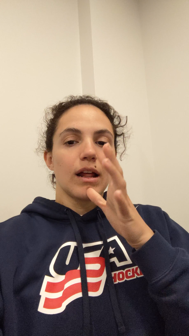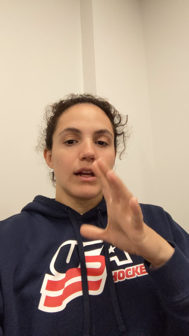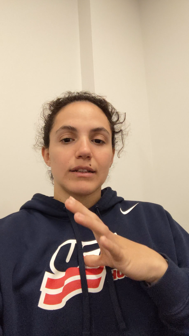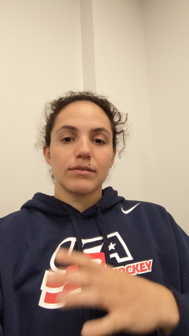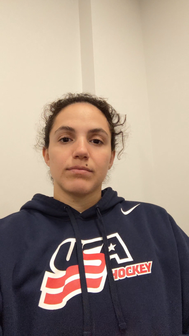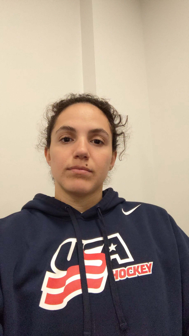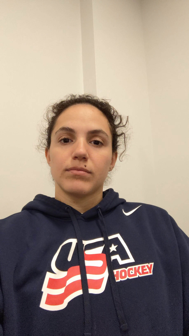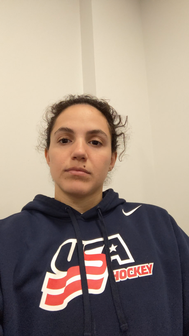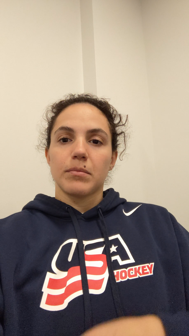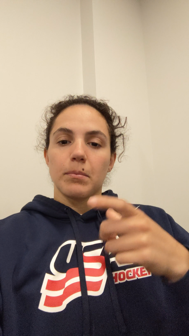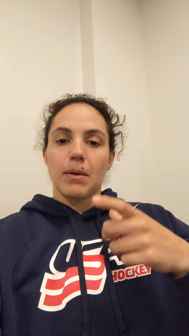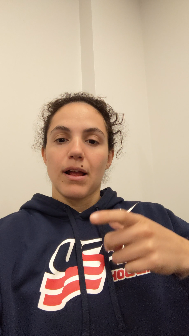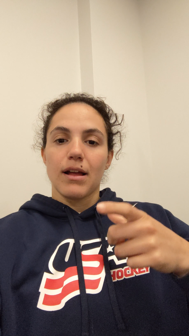plate